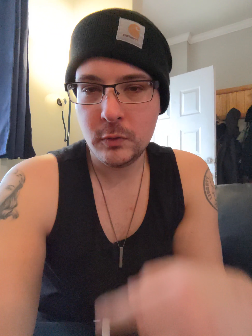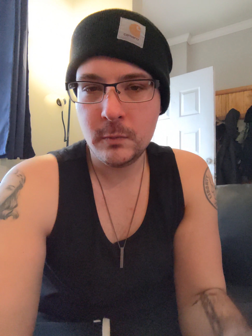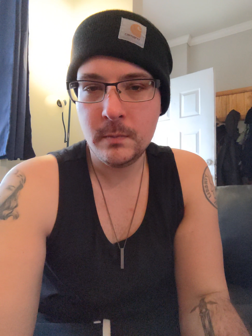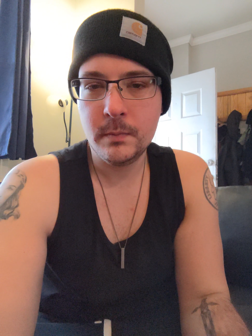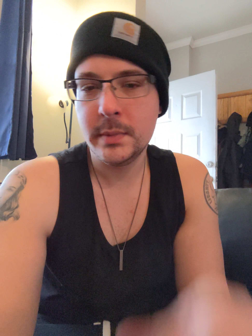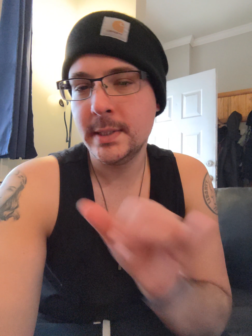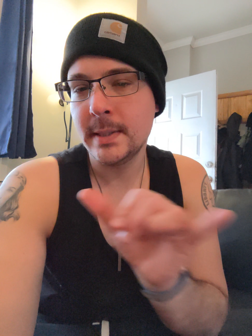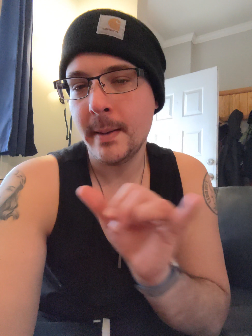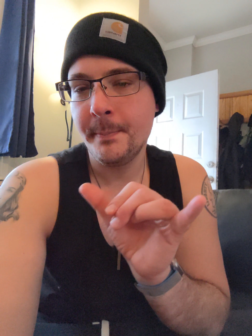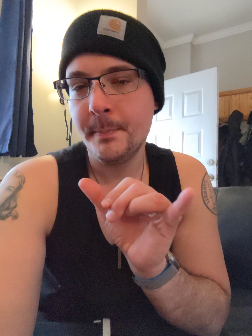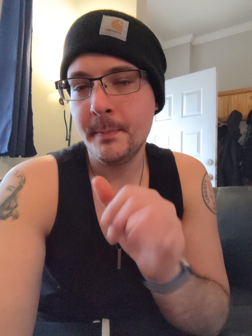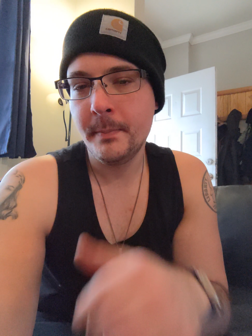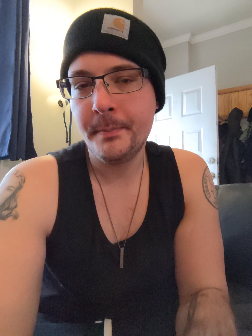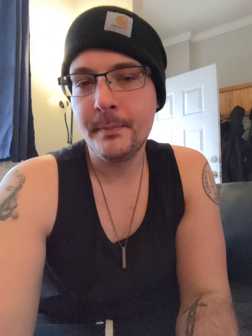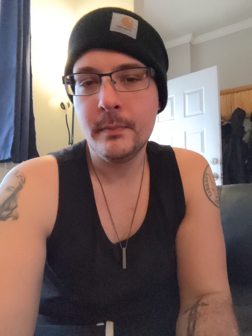same